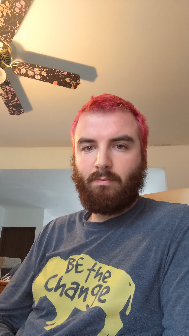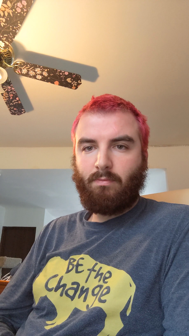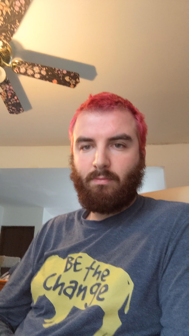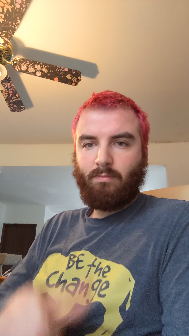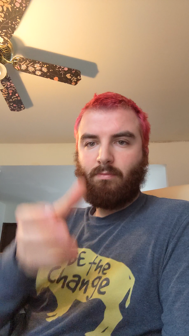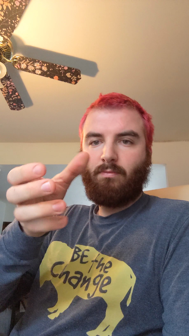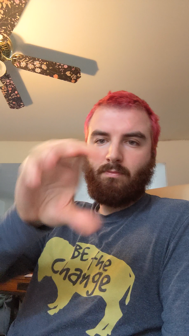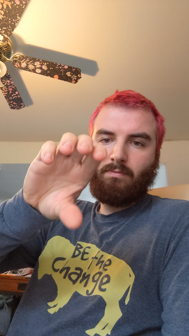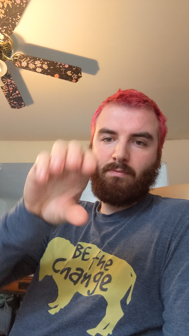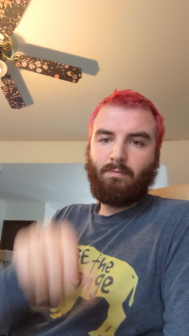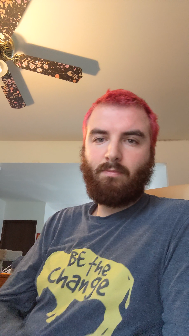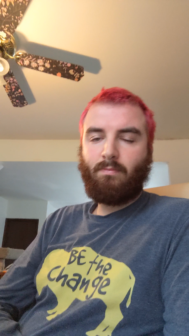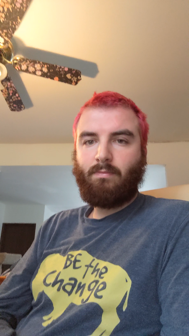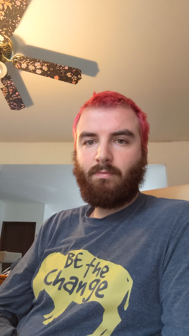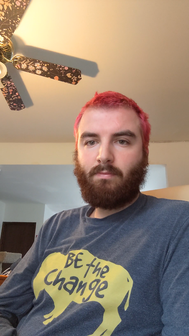pour